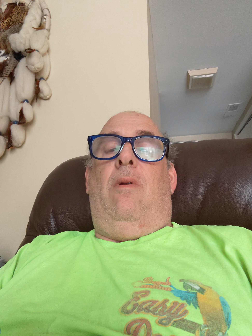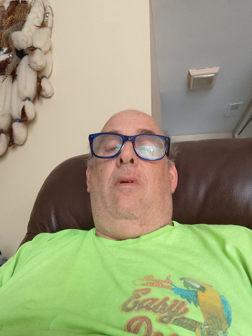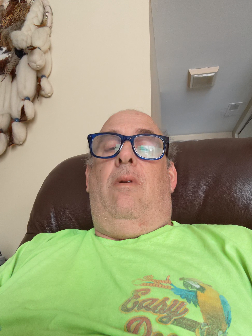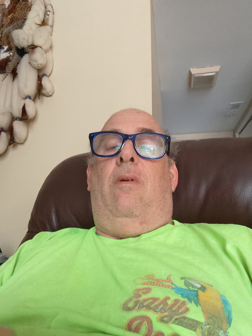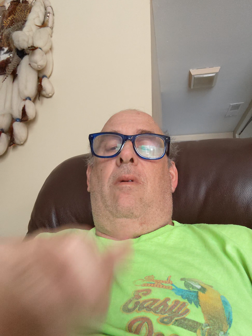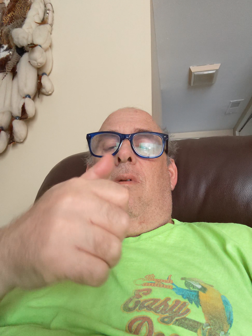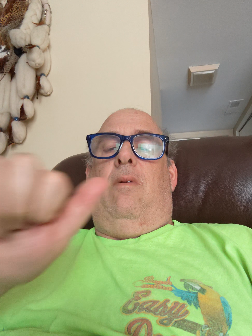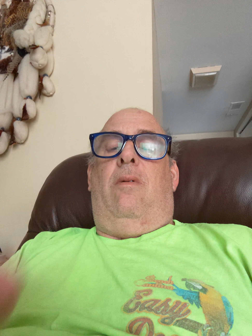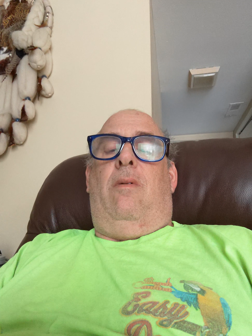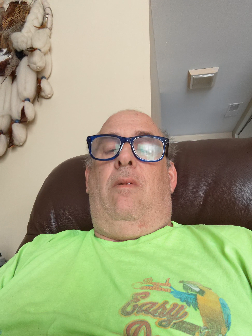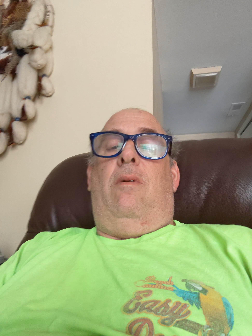any